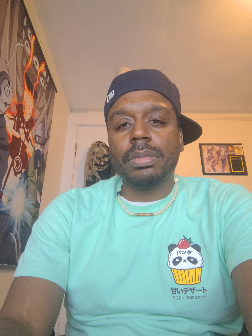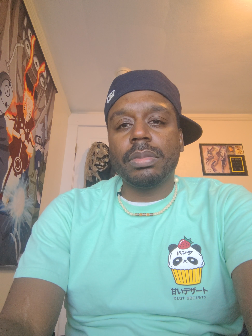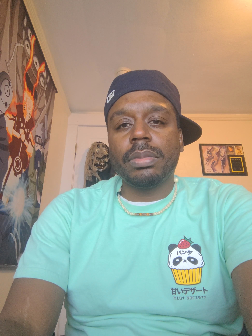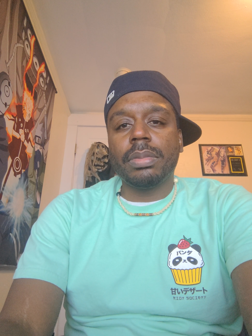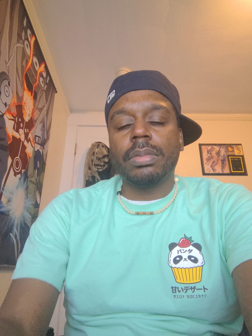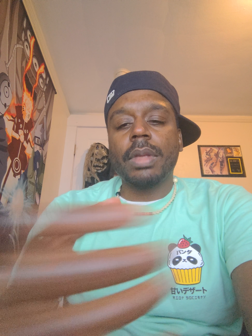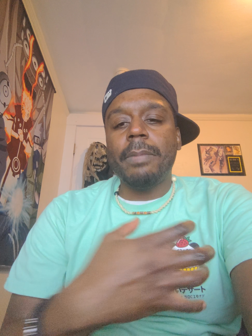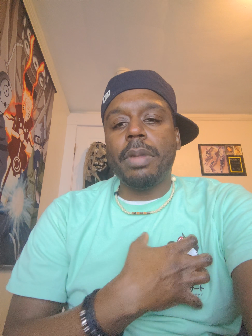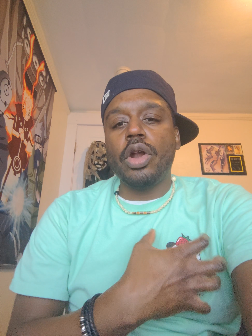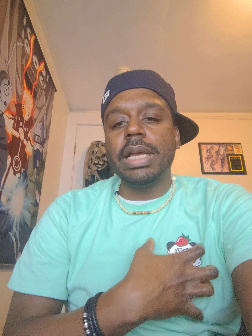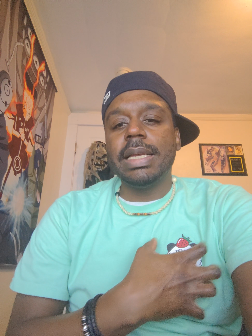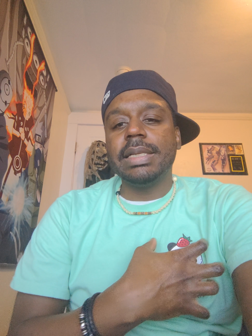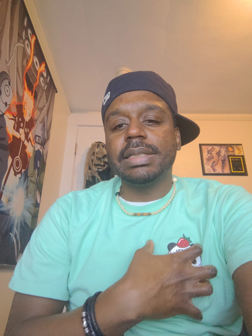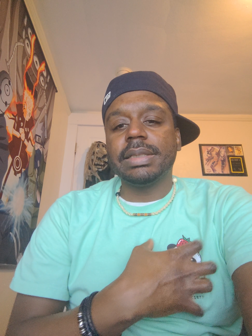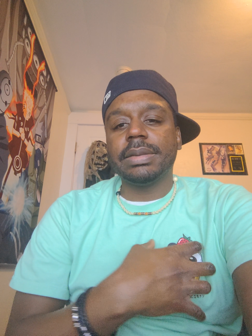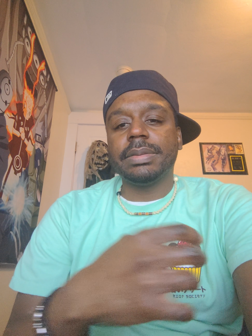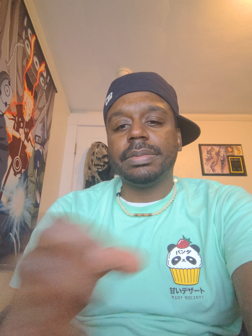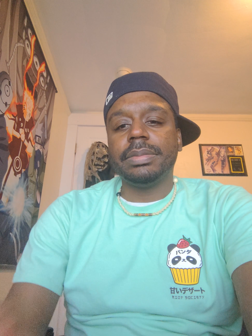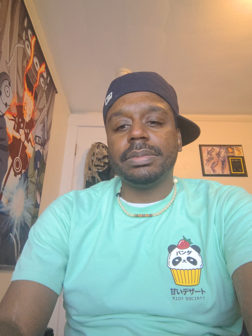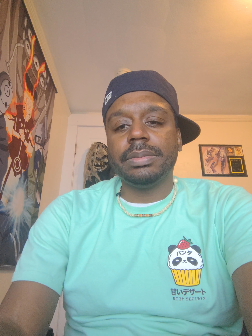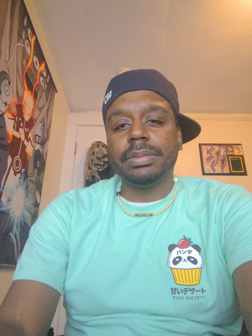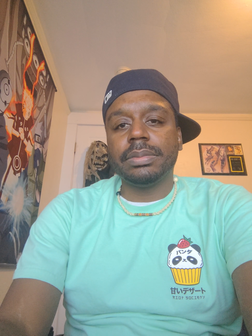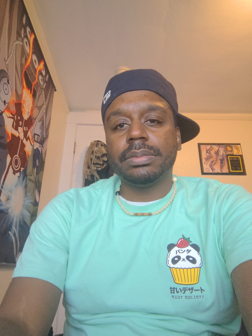police